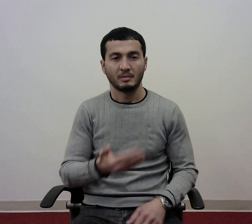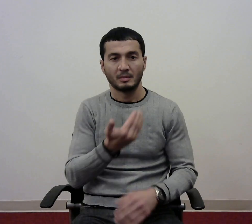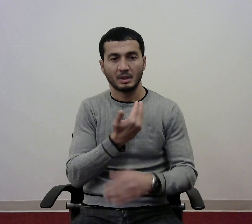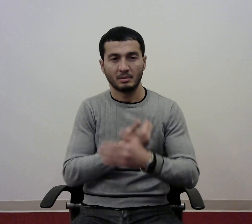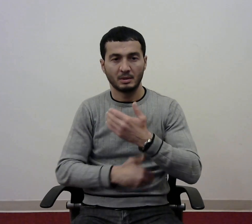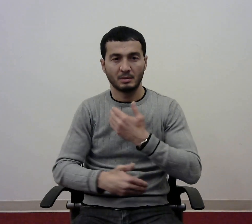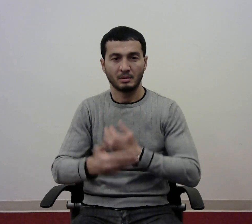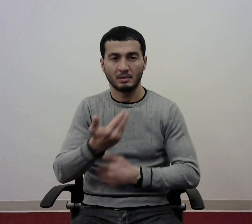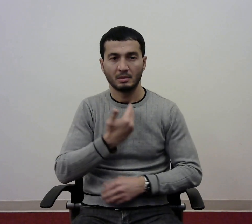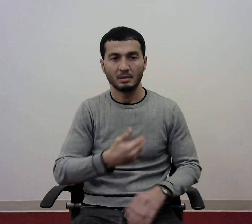əlil